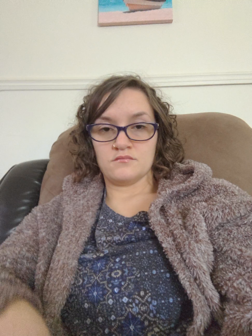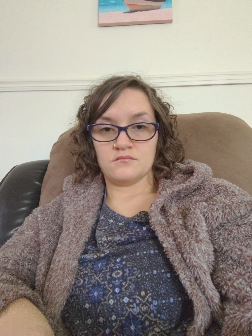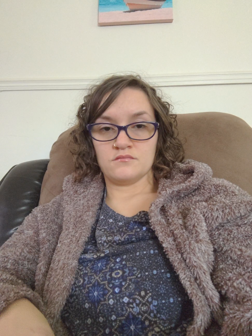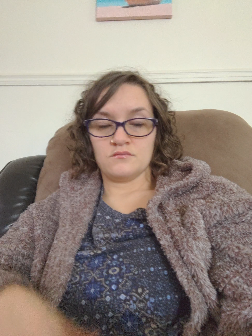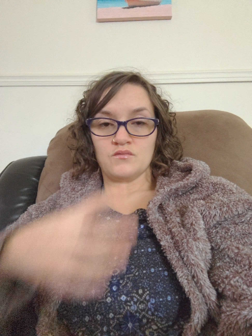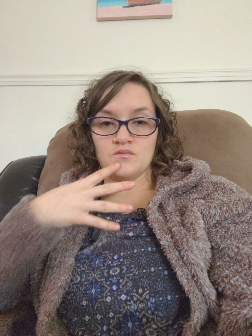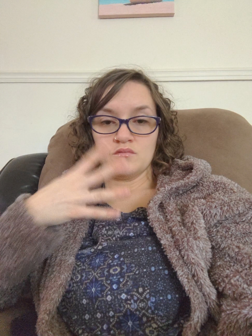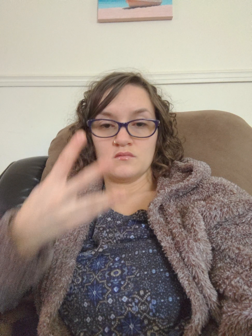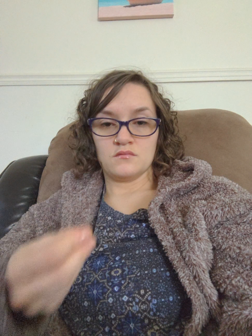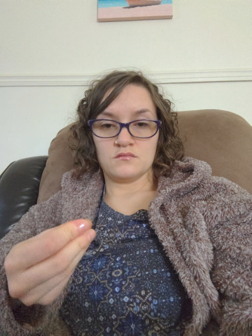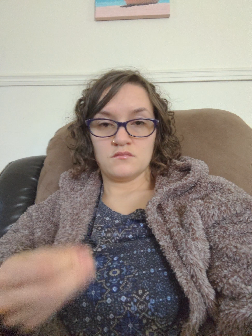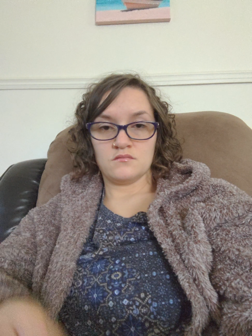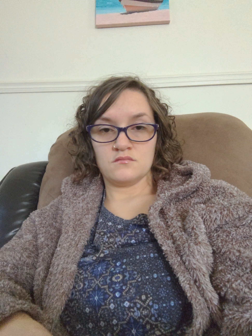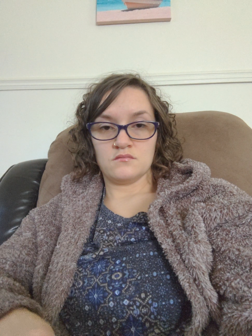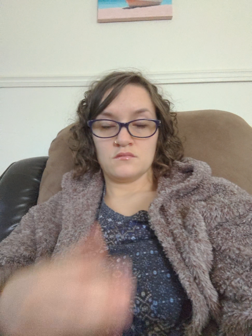wet